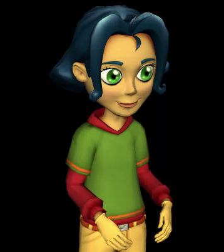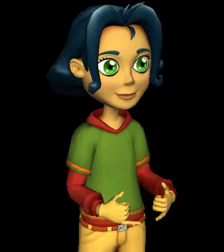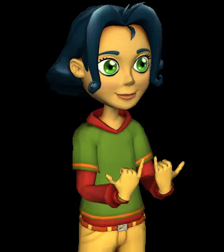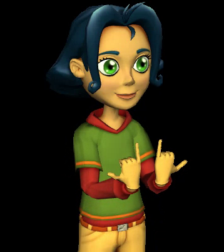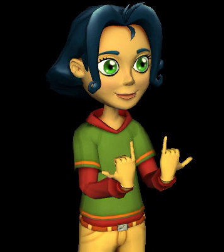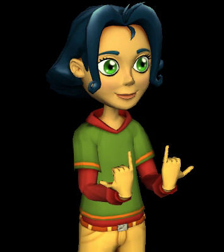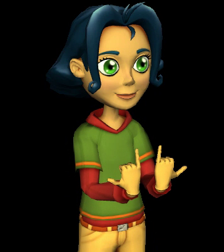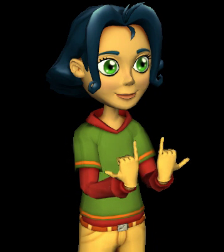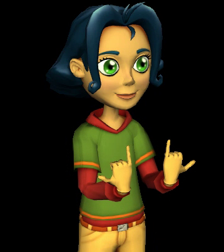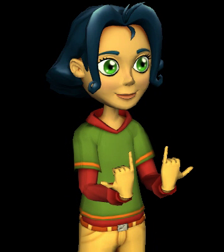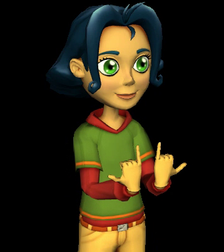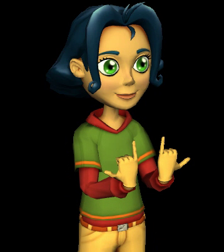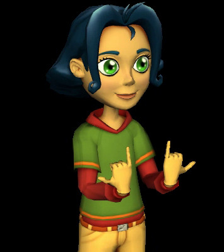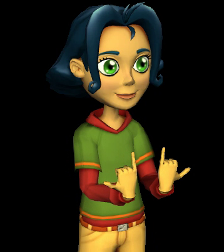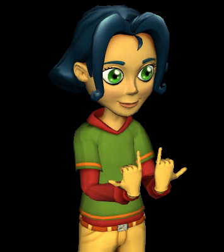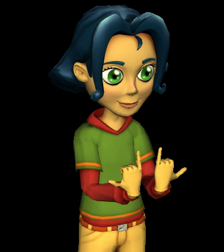لعبة